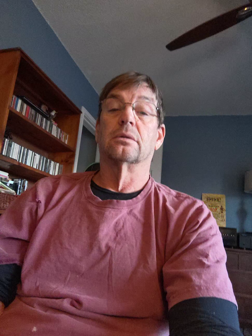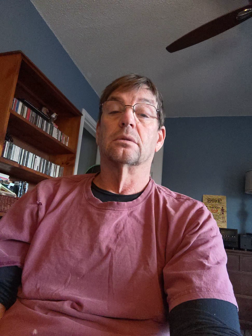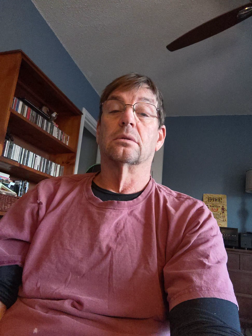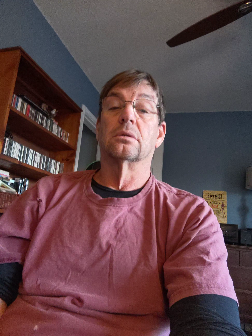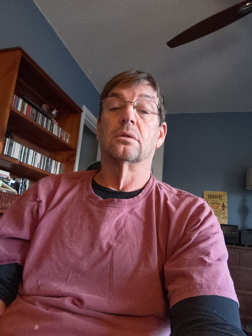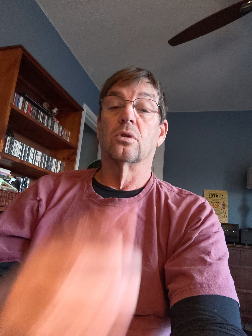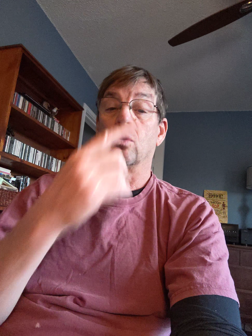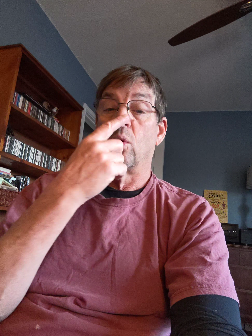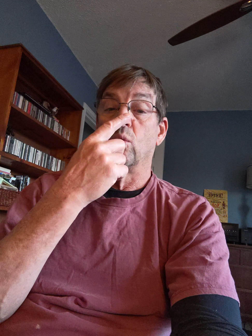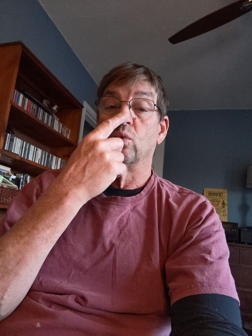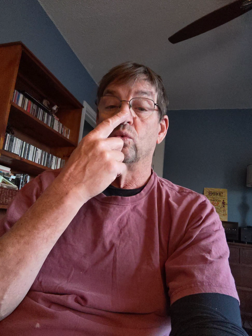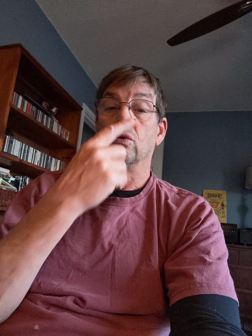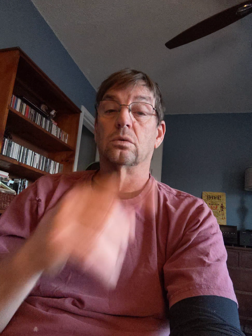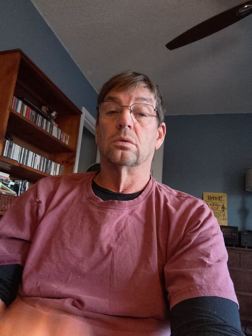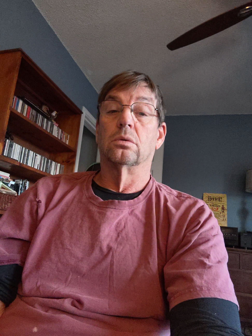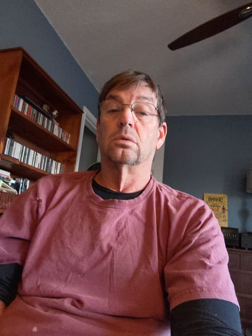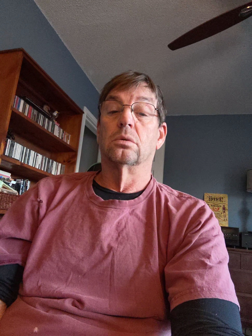nose